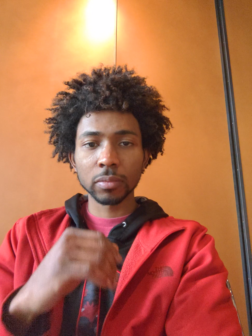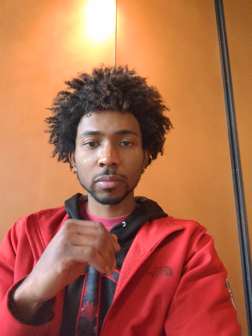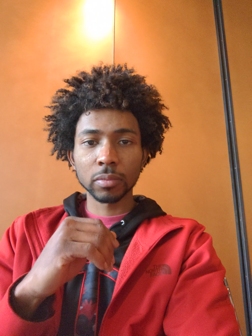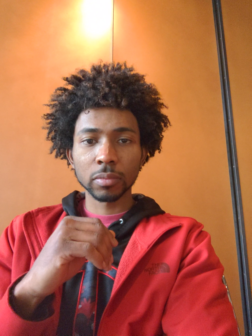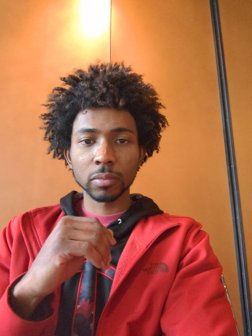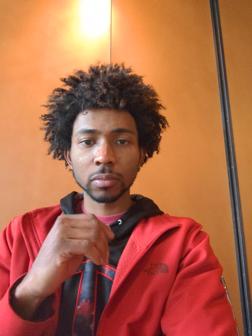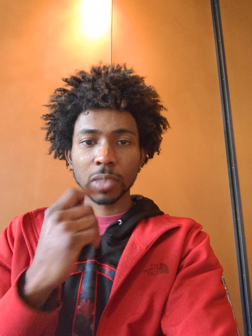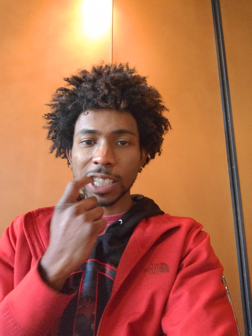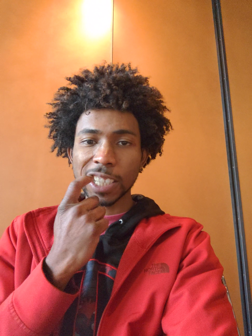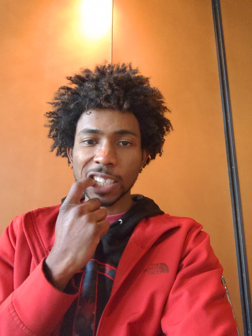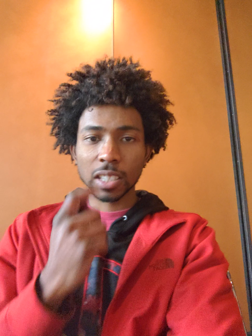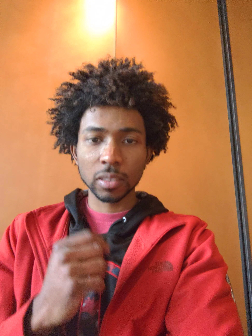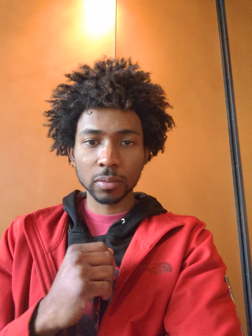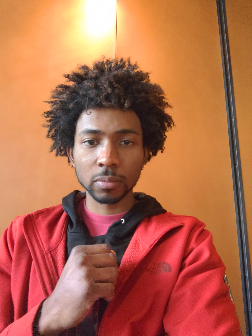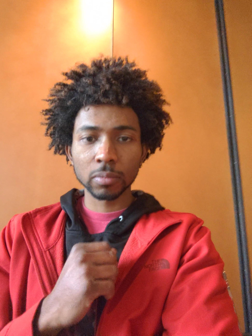tooth